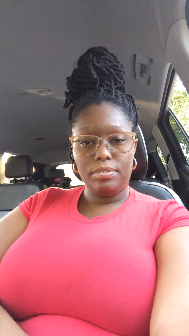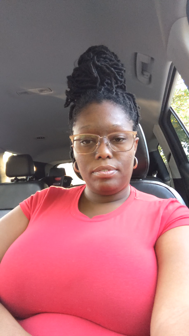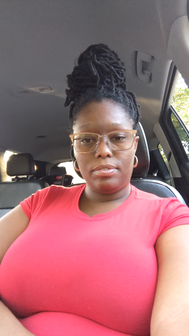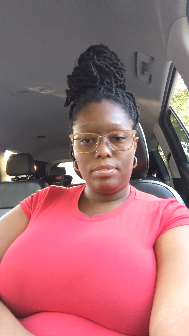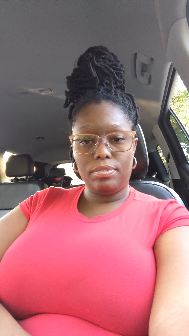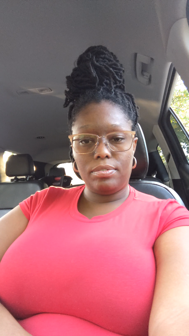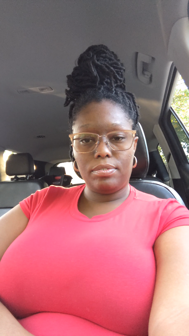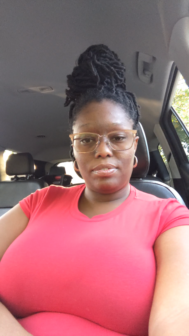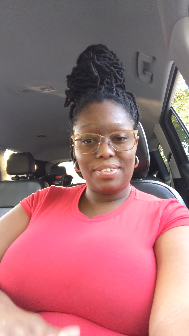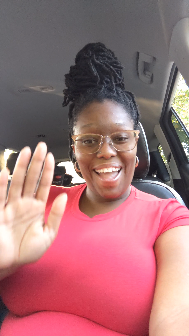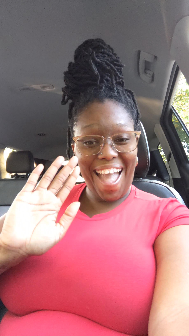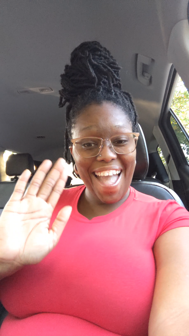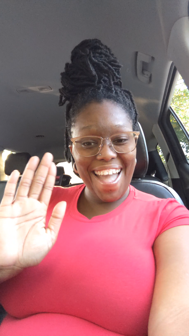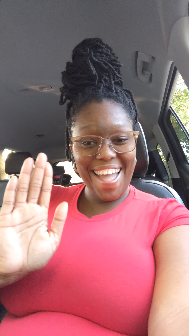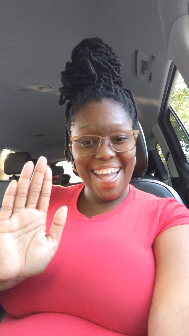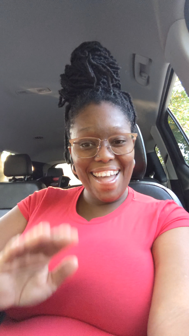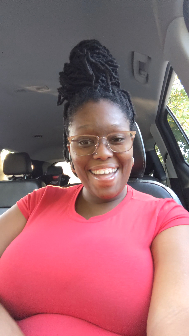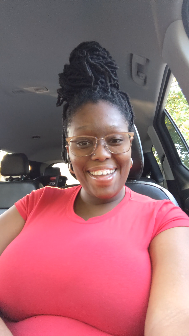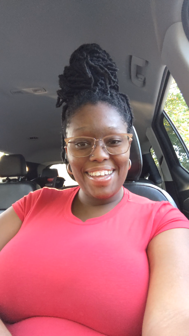hi